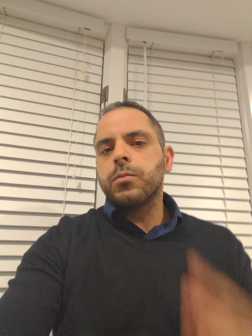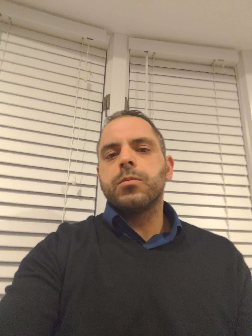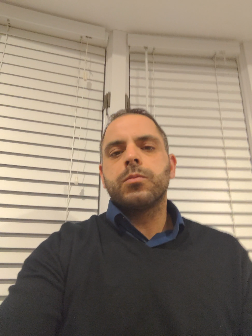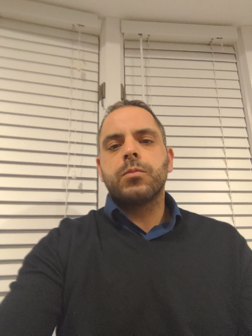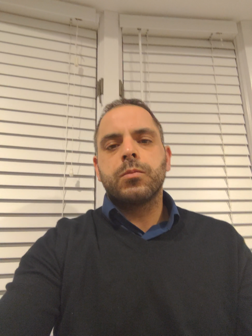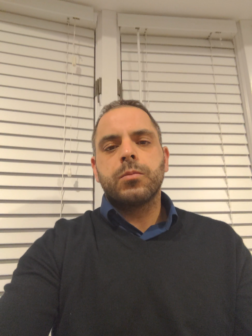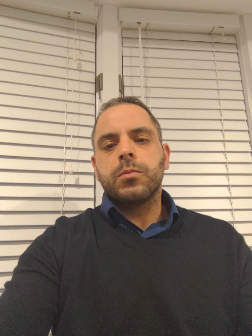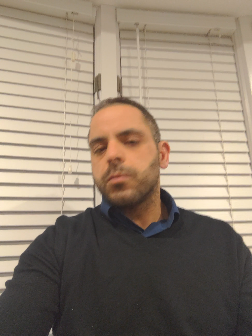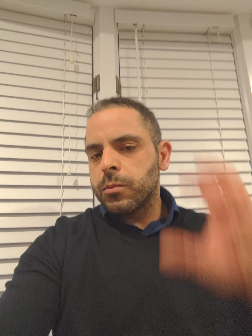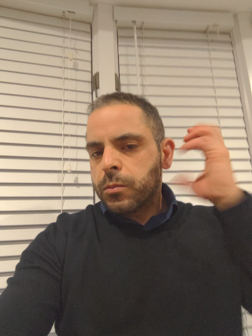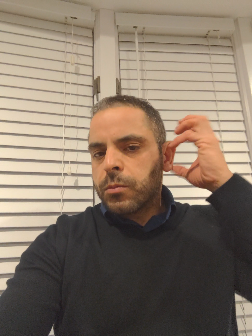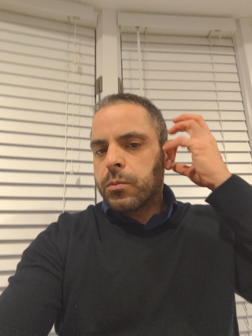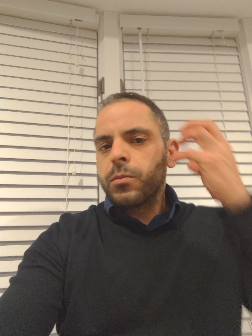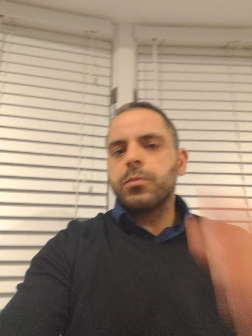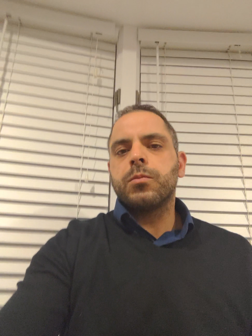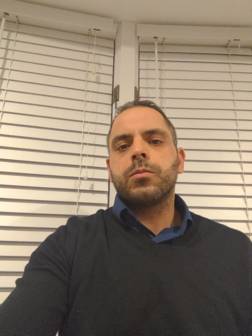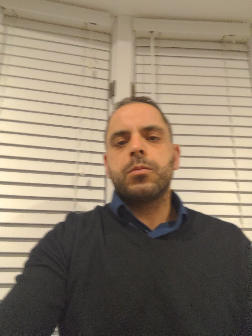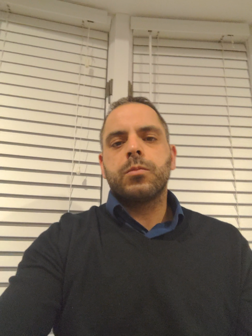radio